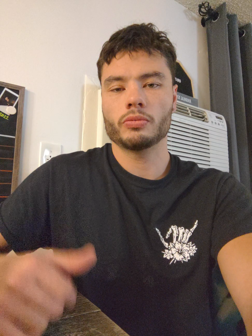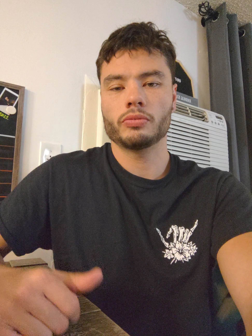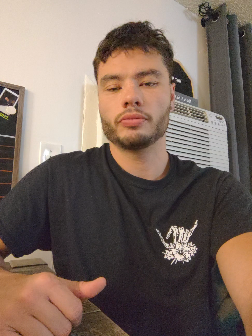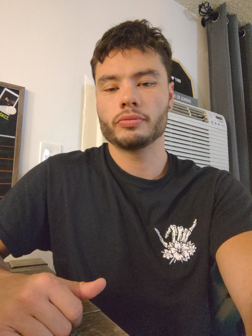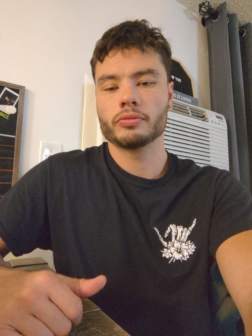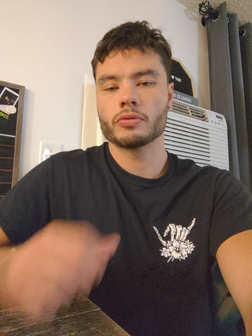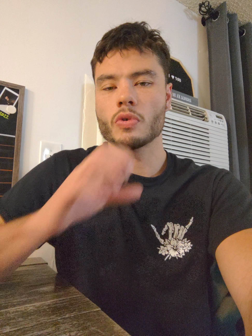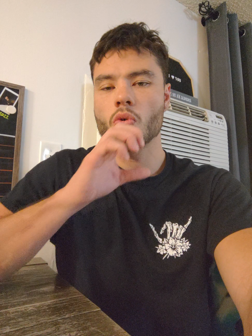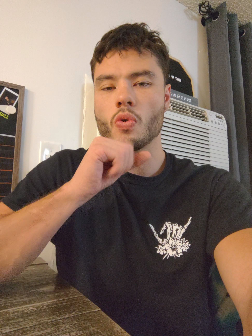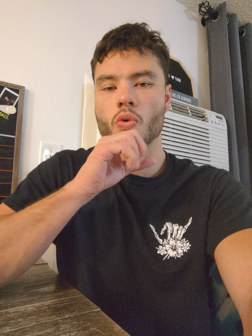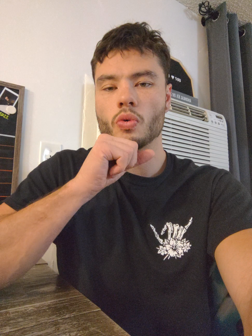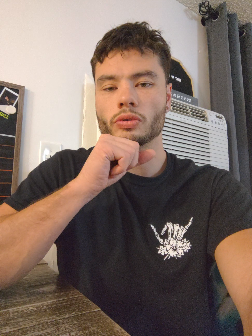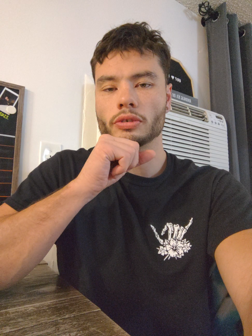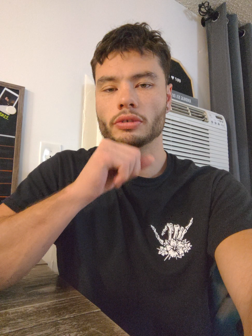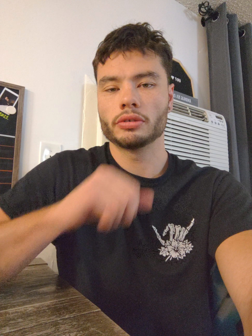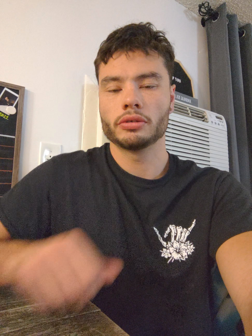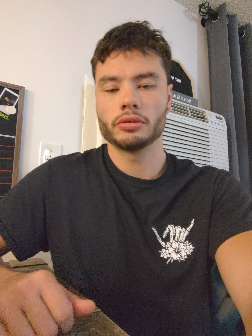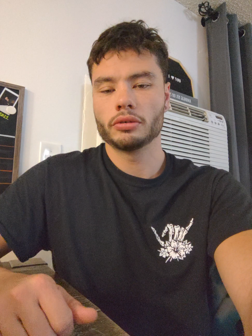orange